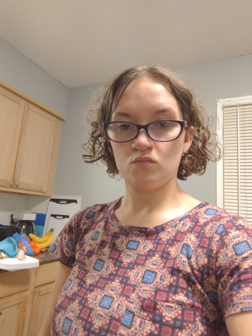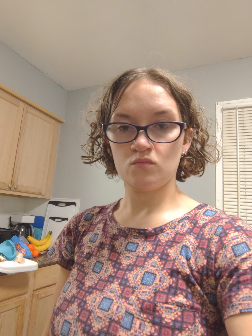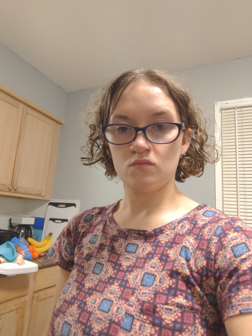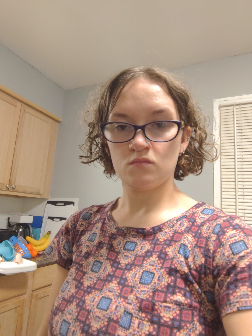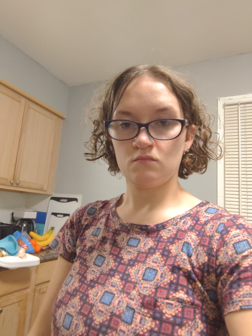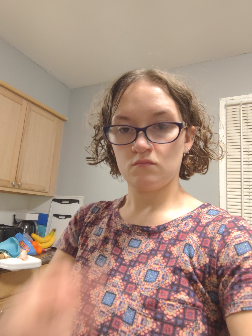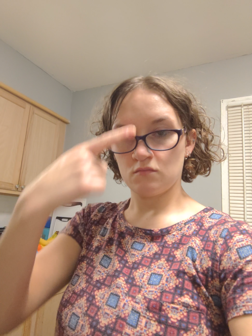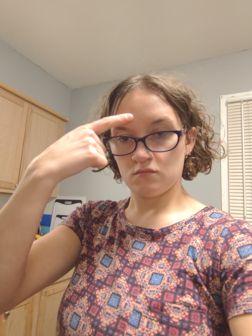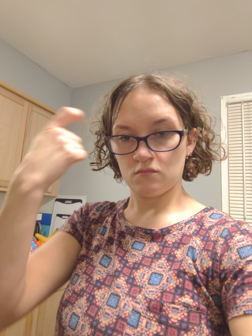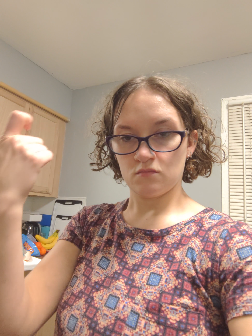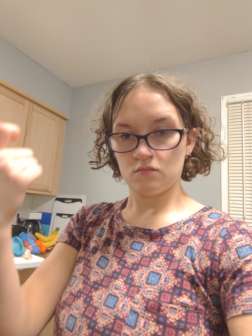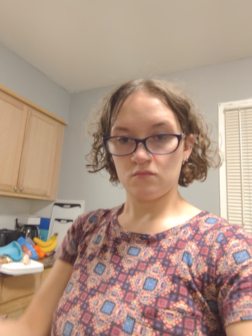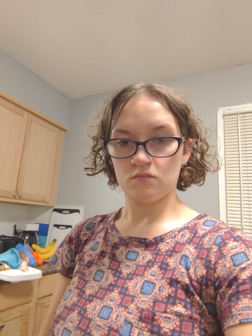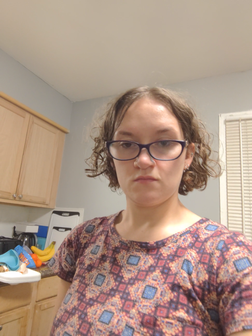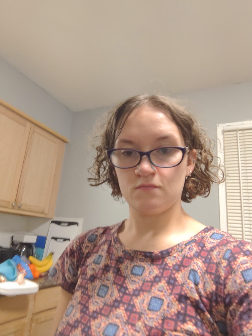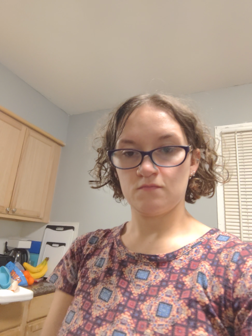because